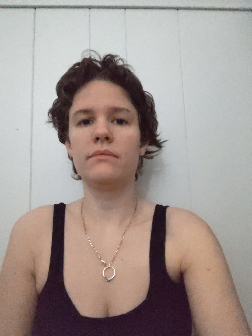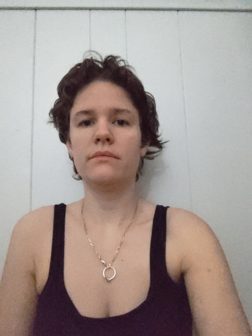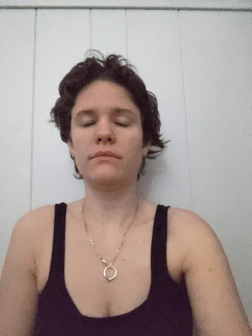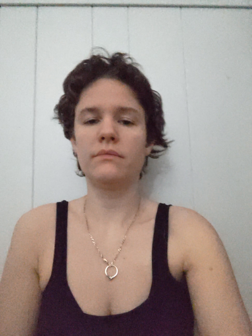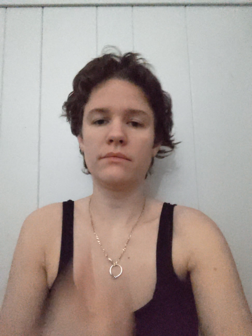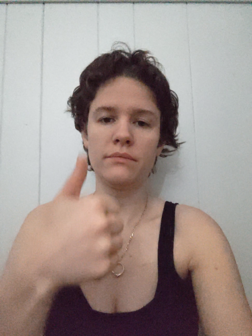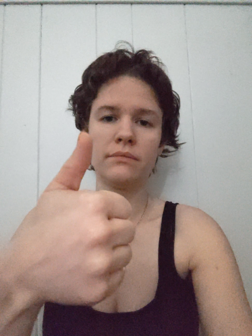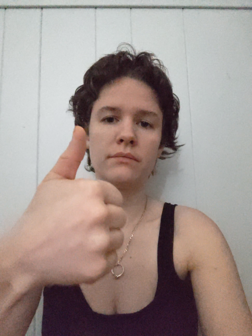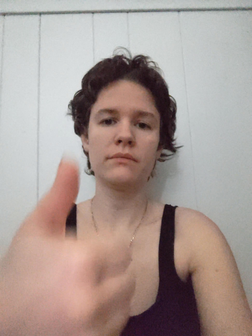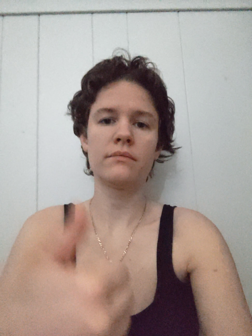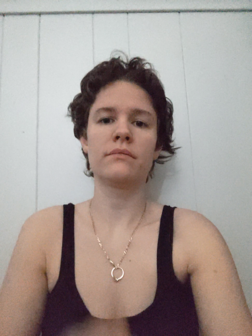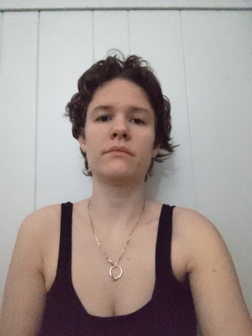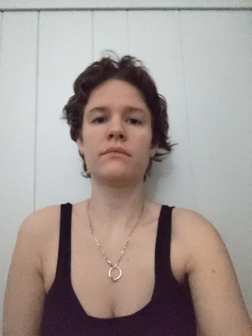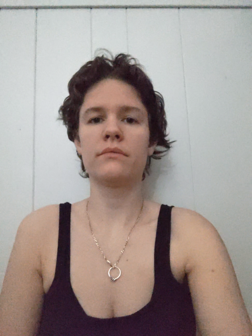yourself